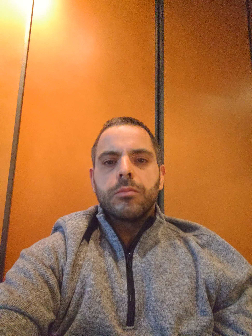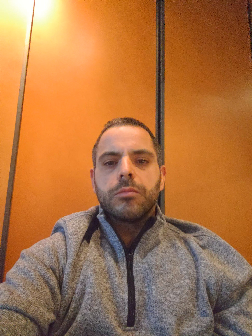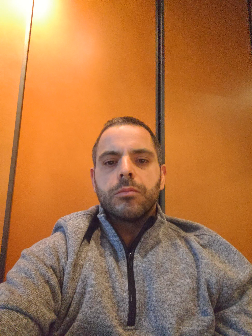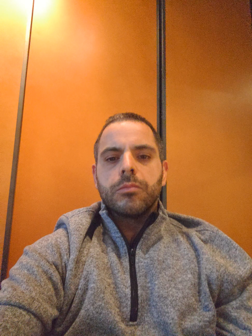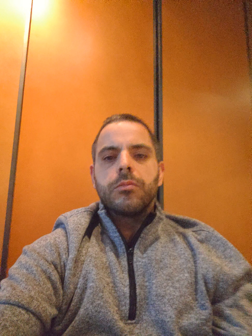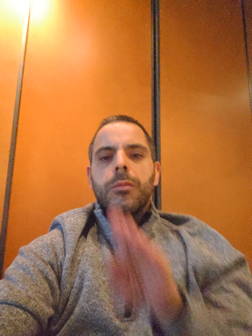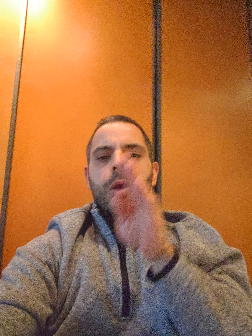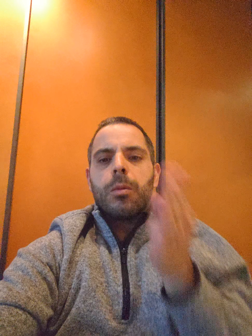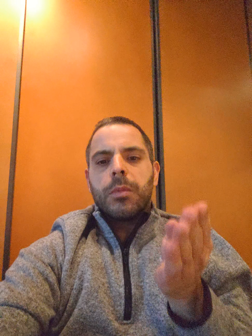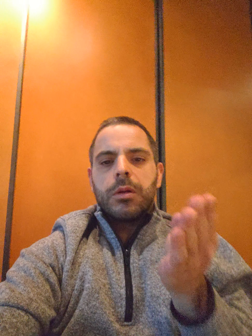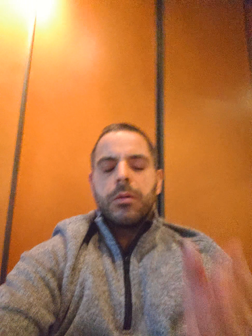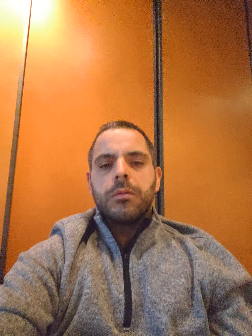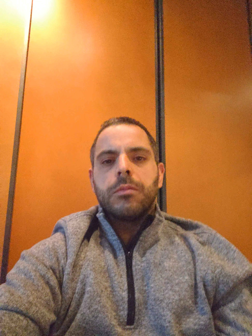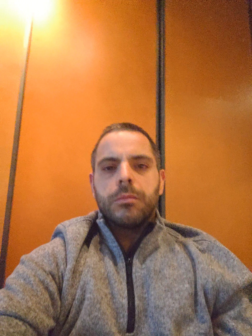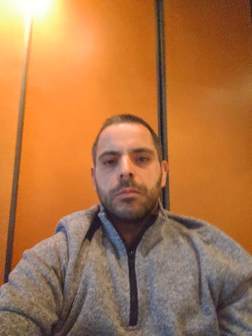open